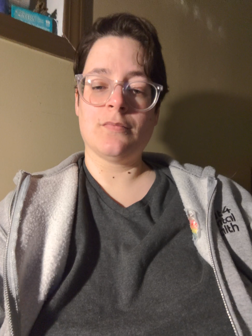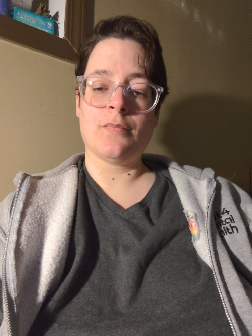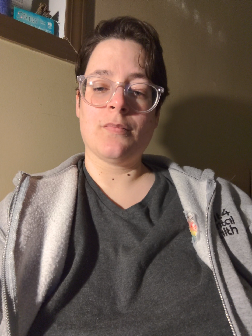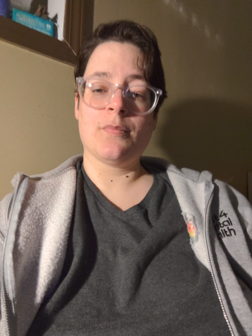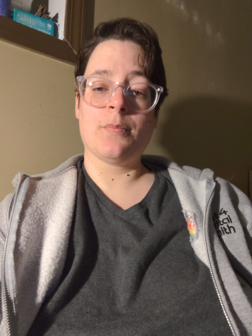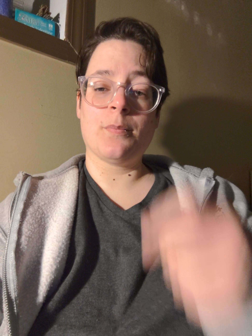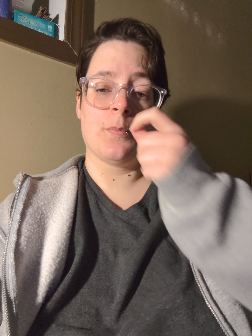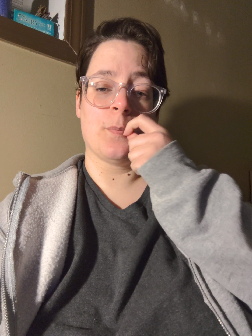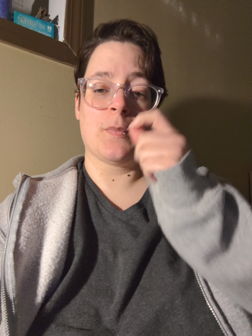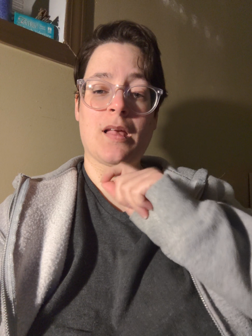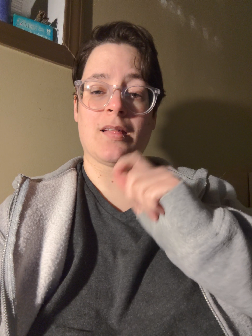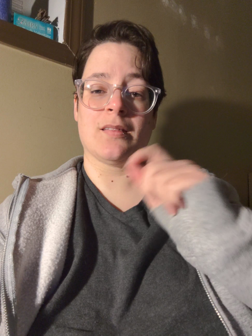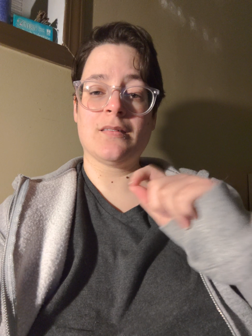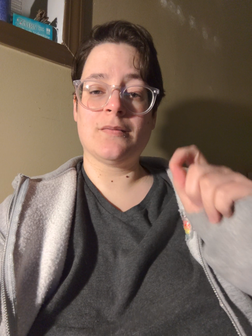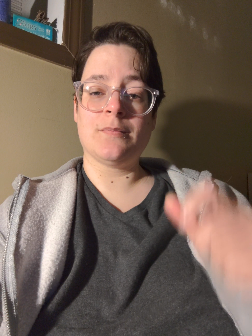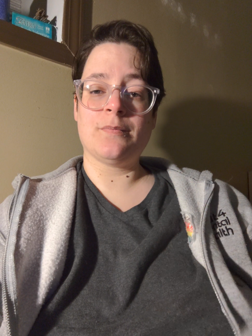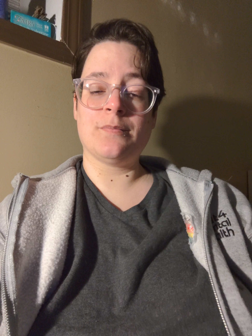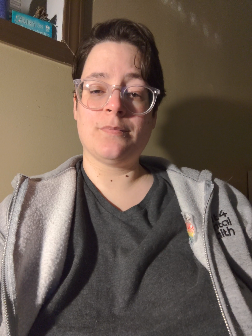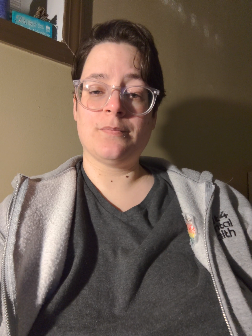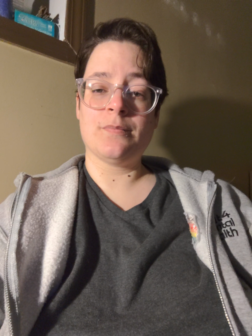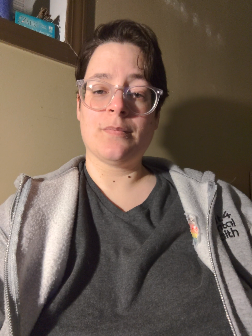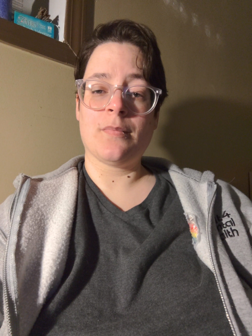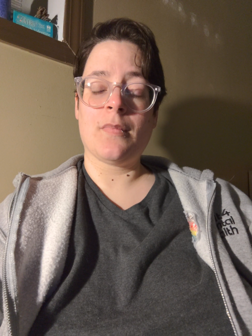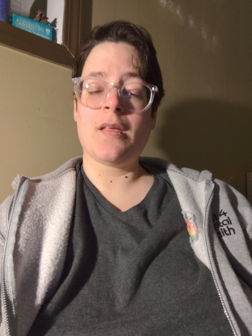pencil